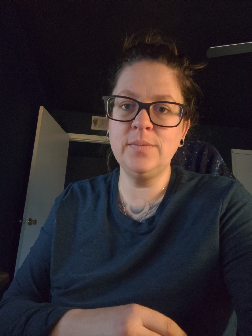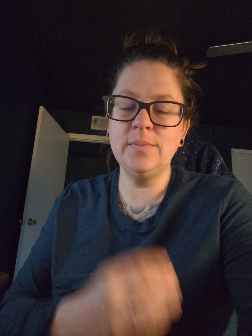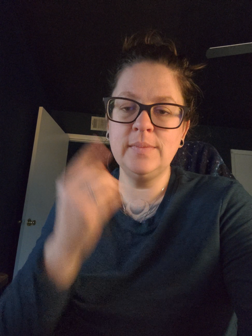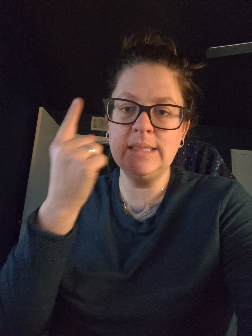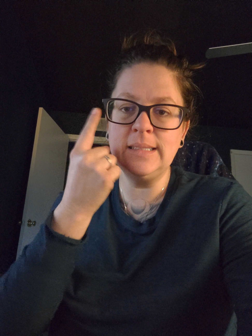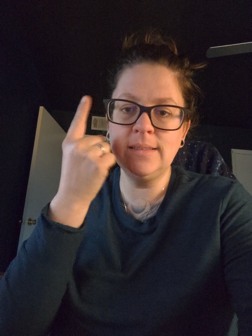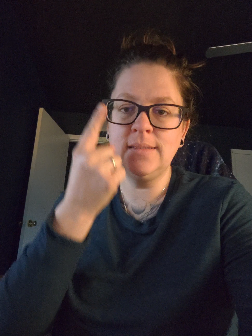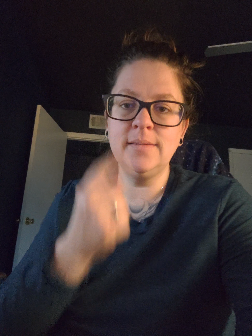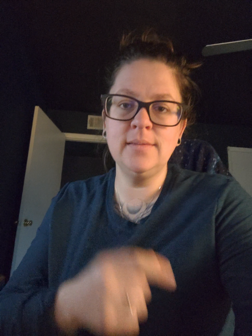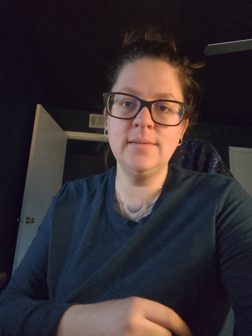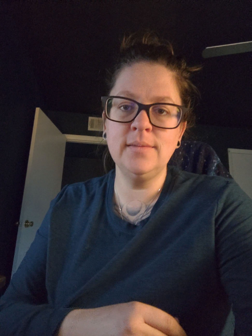think